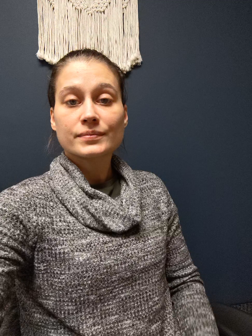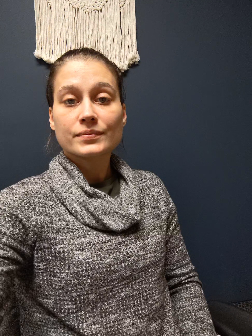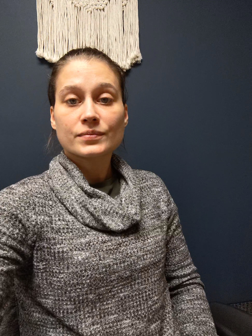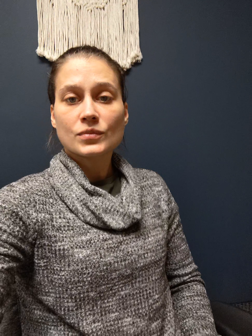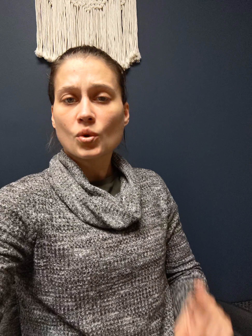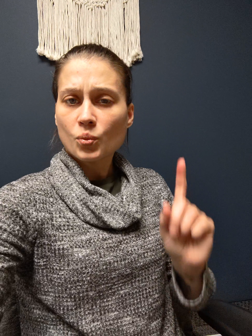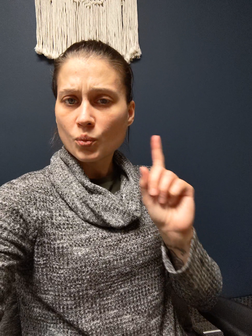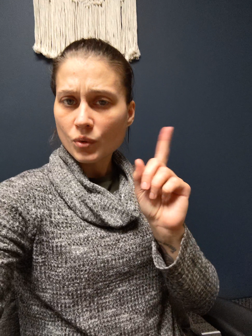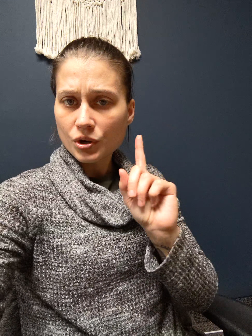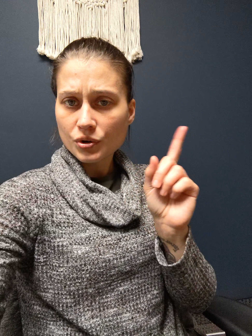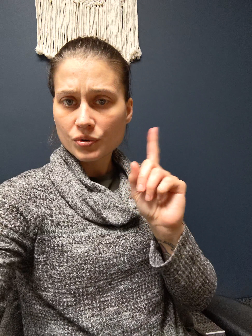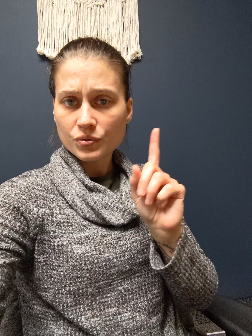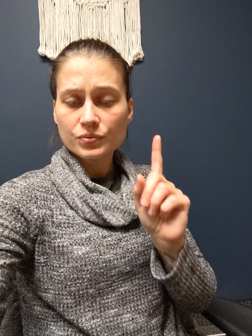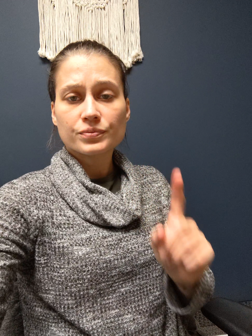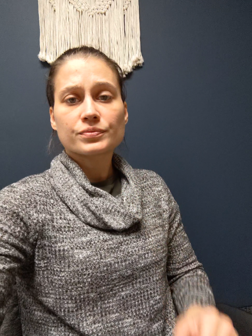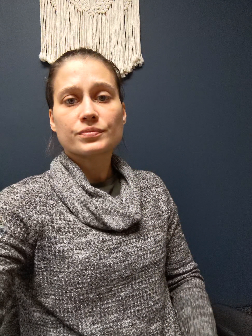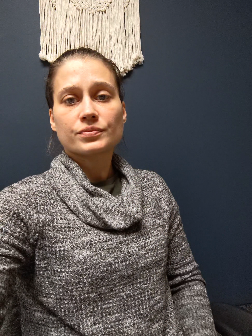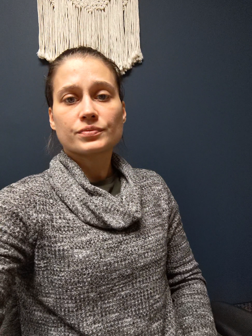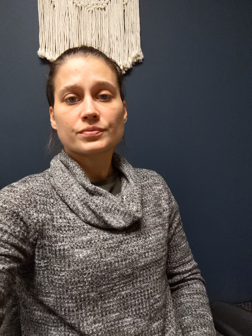where